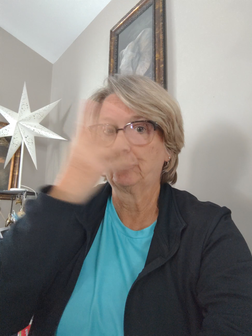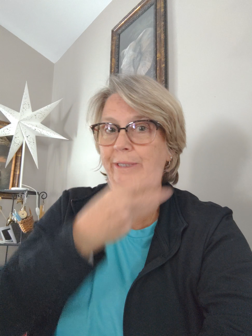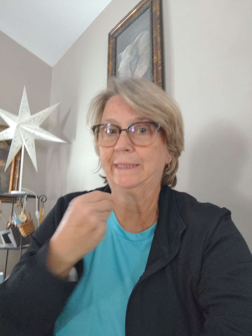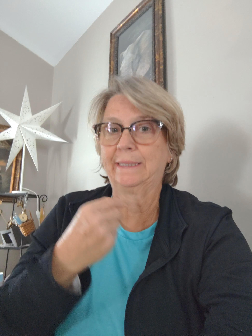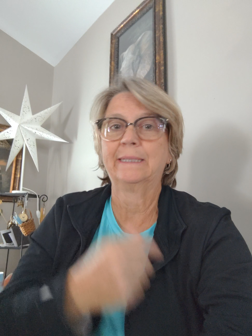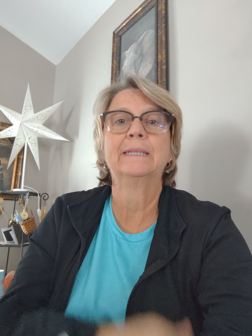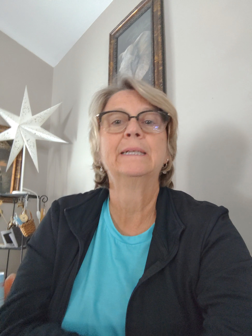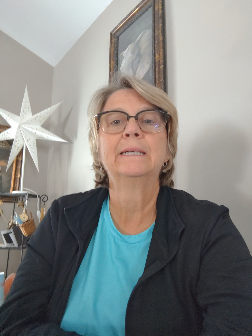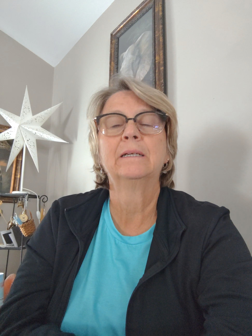pretty